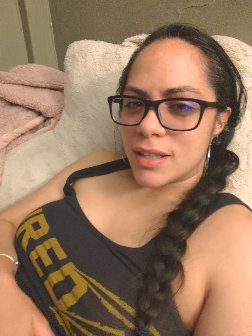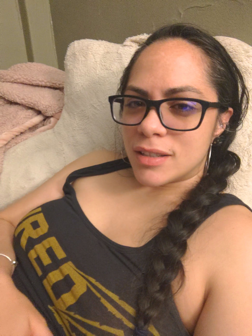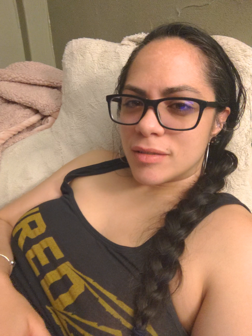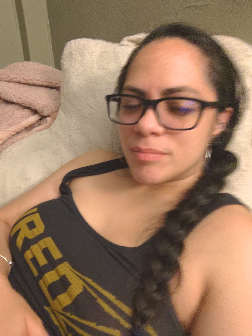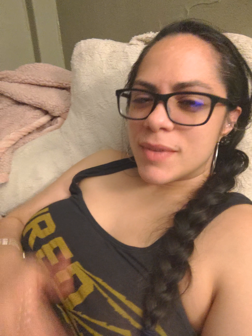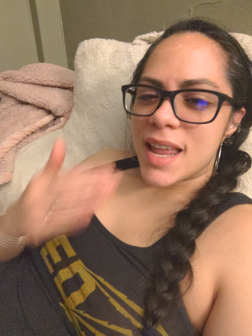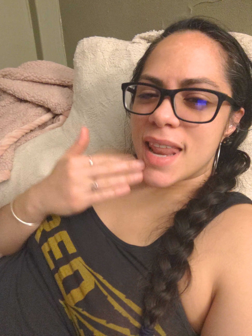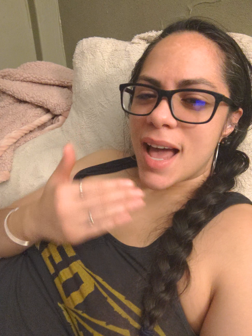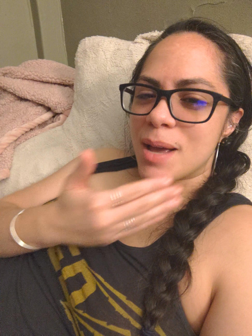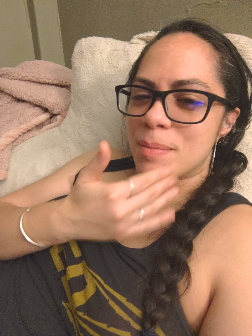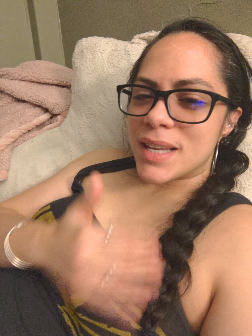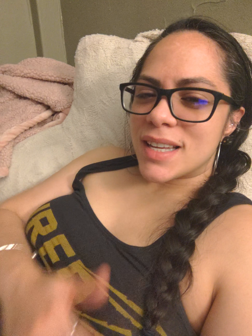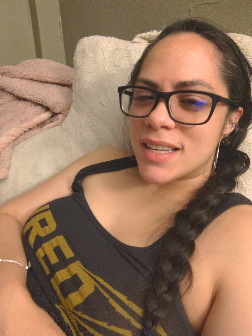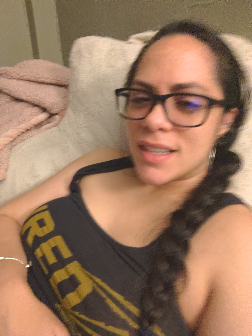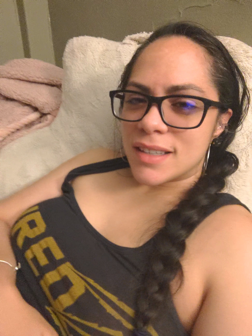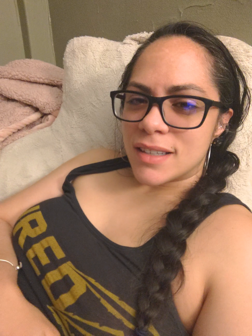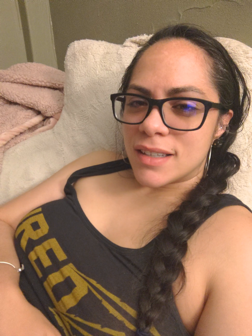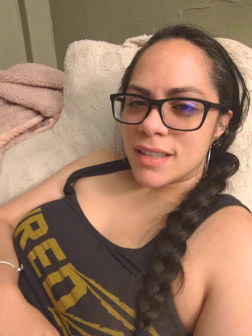napkin